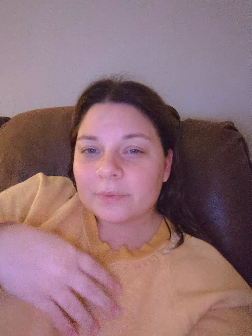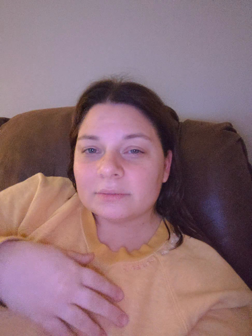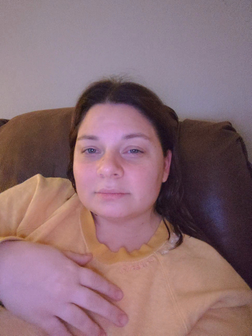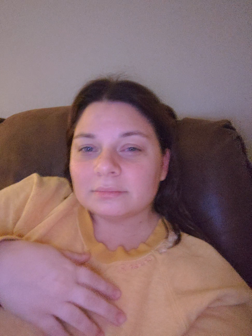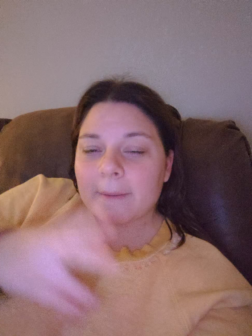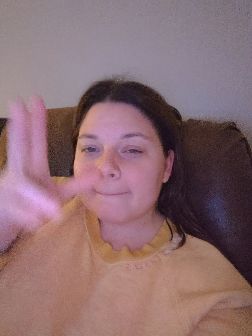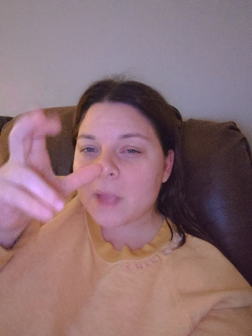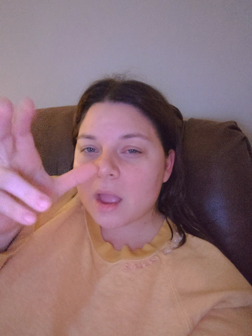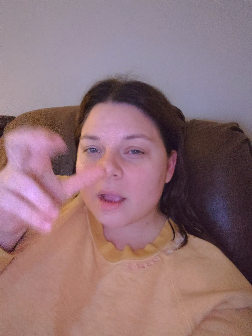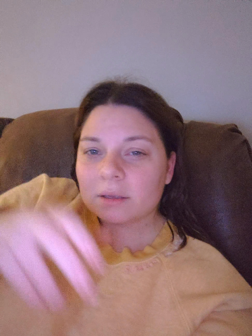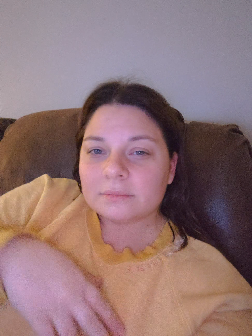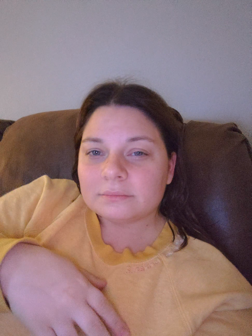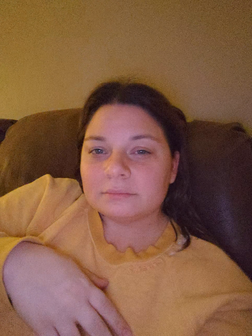bug